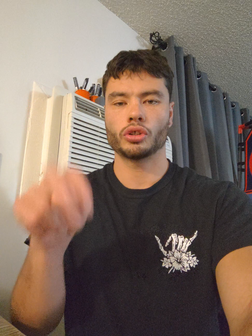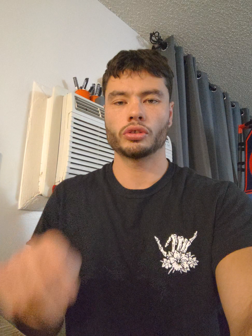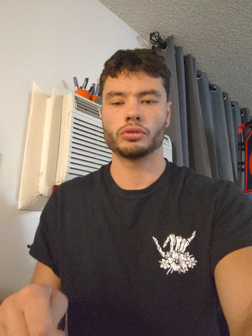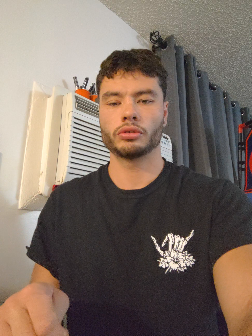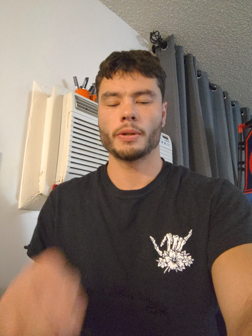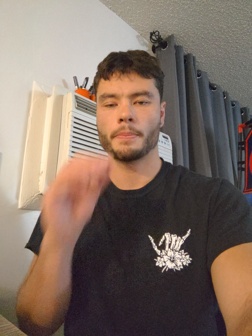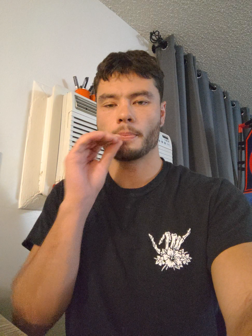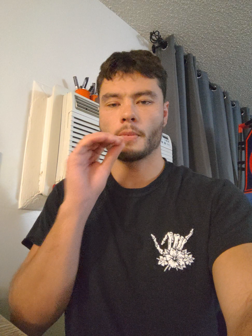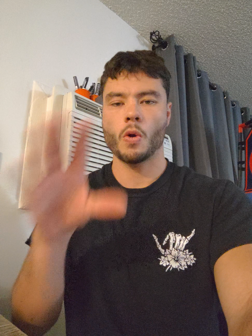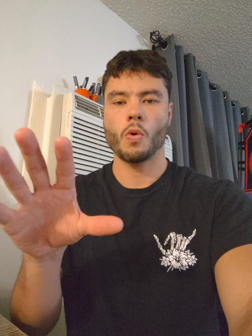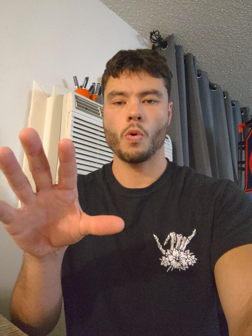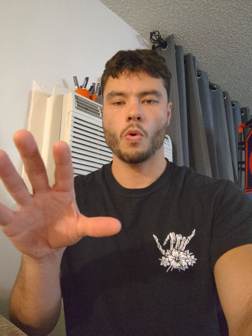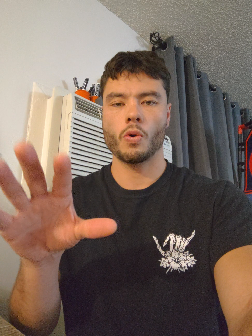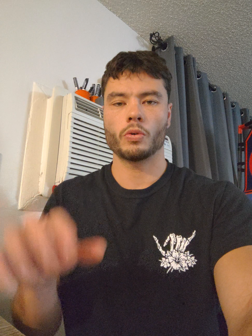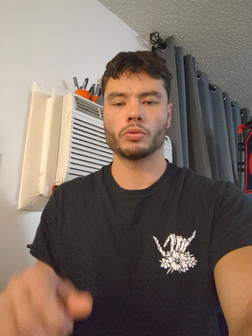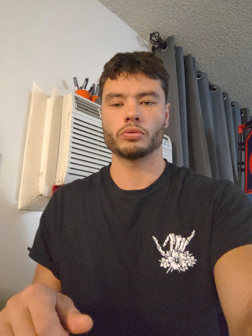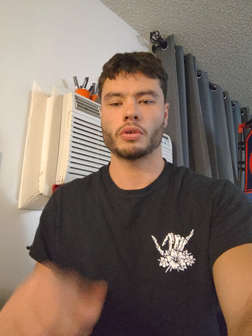blow